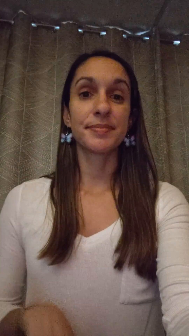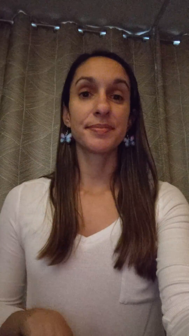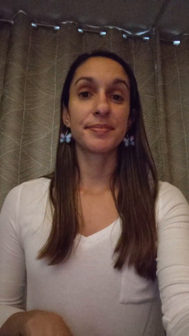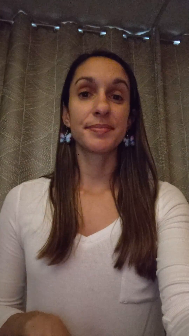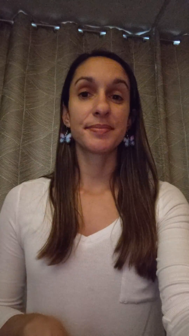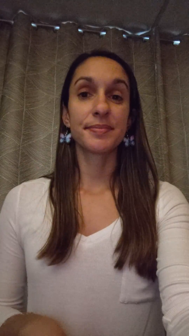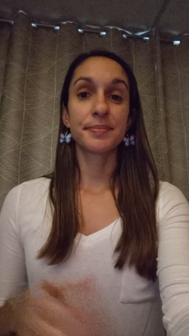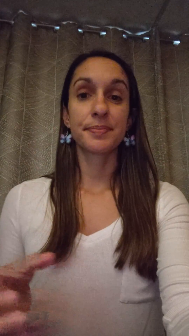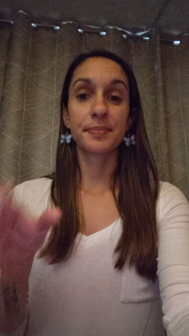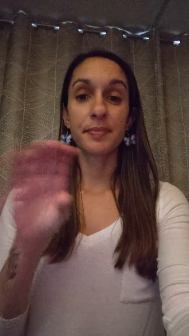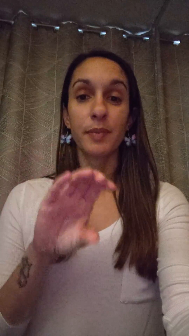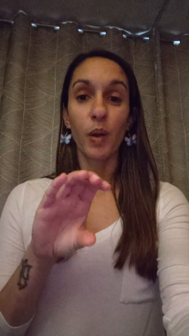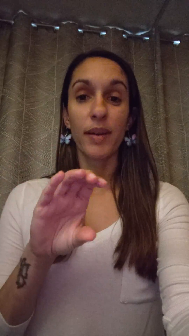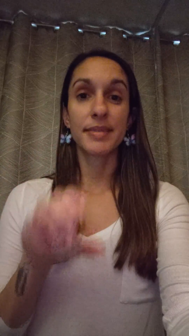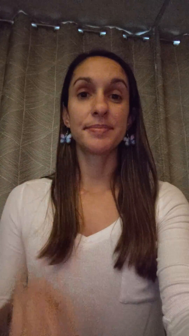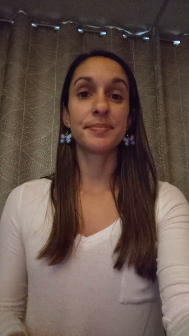pour